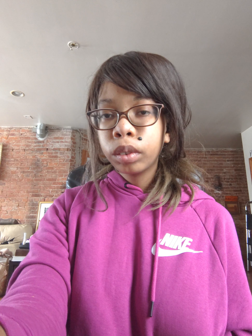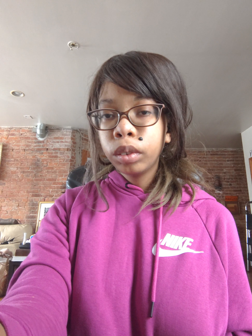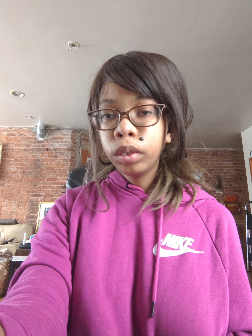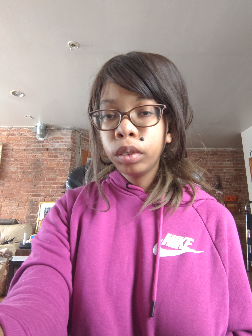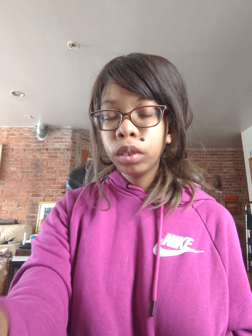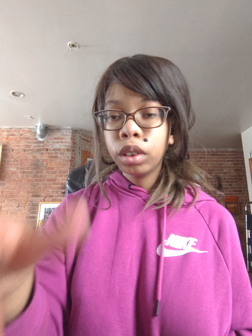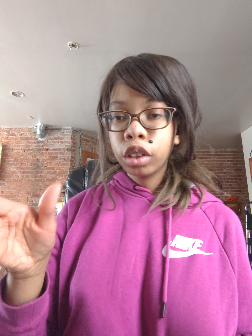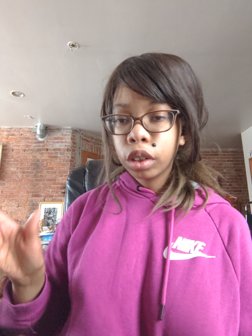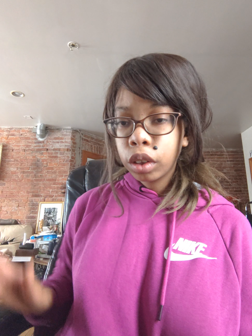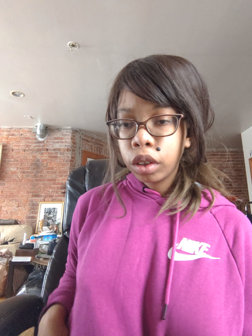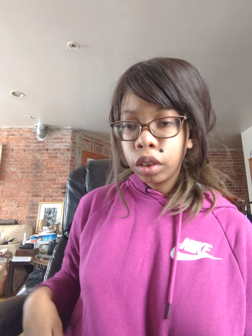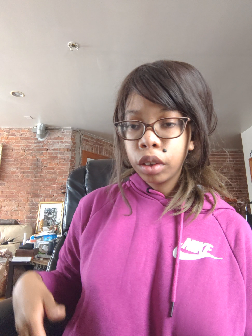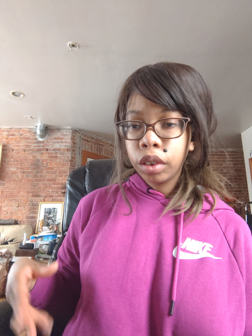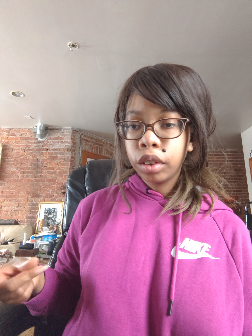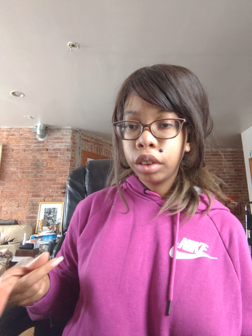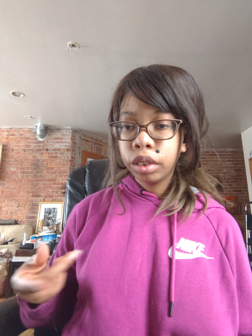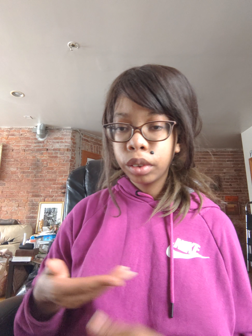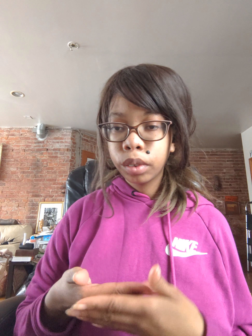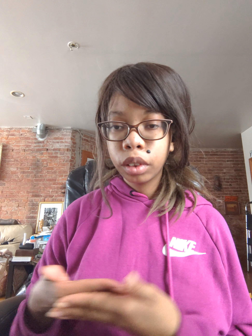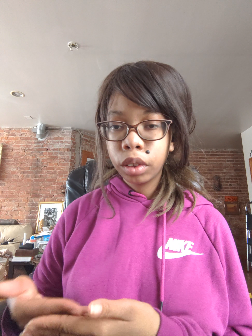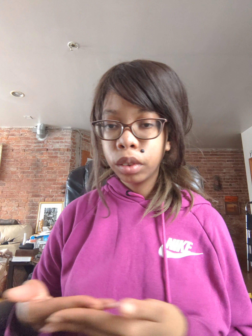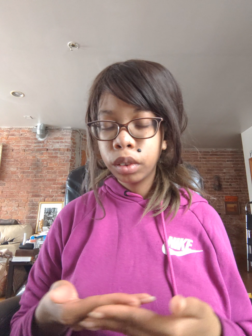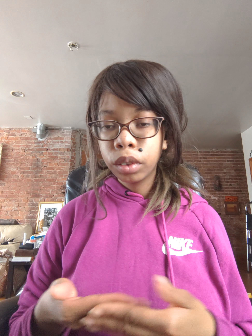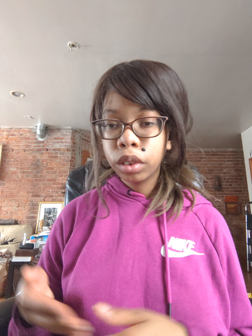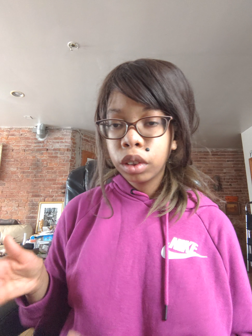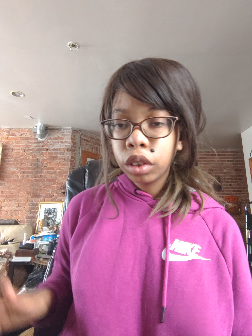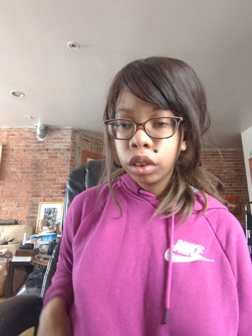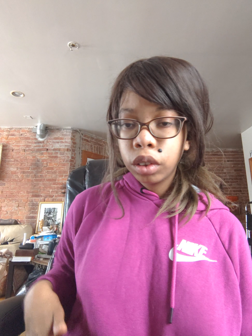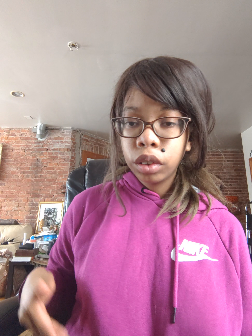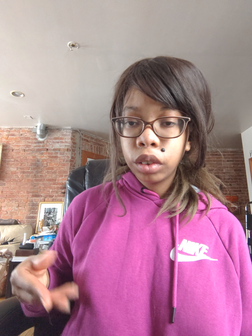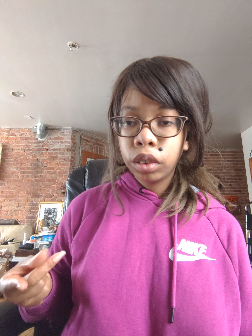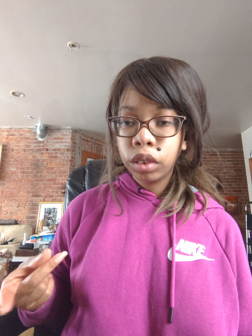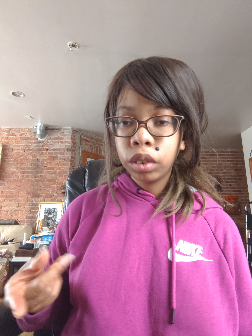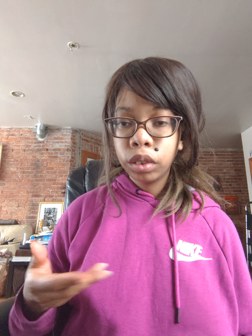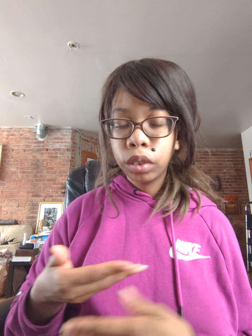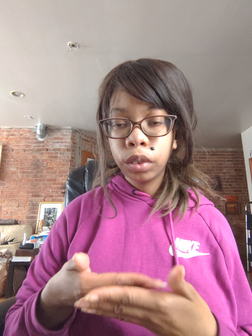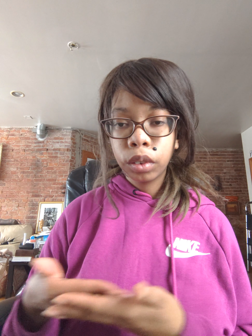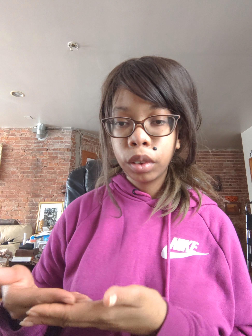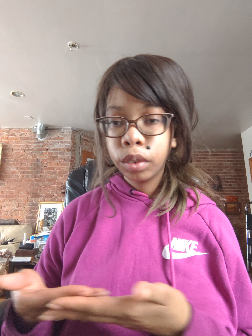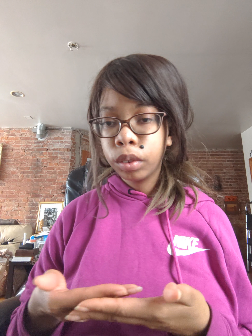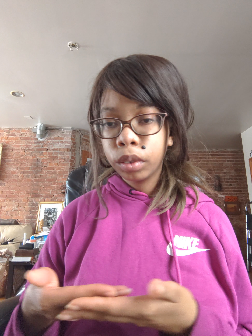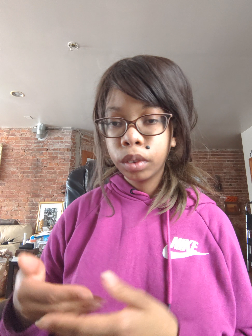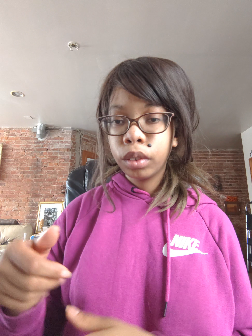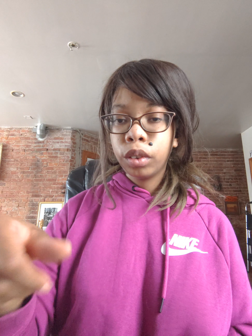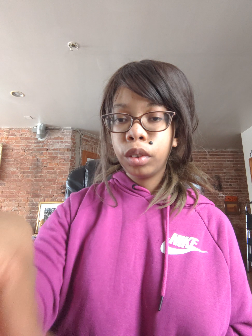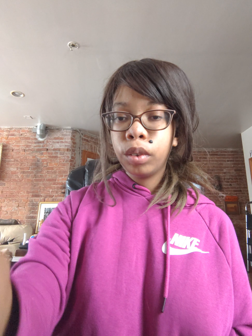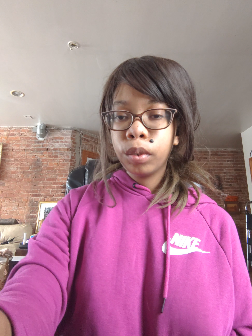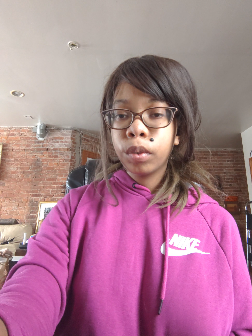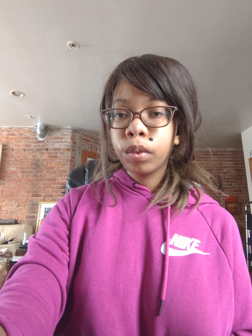puppy